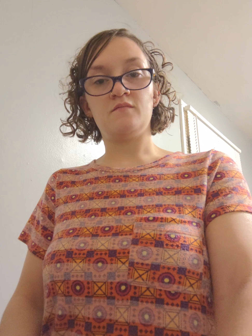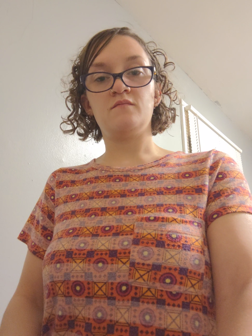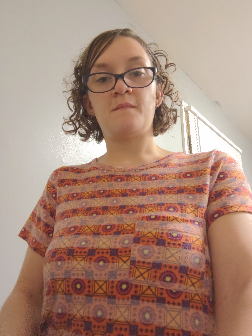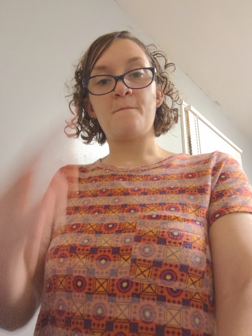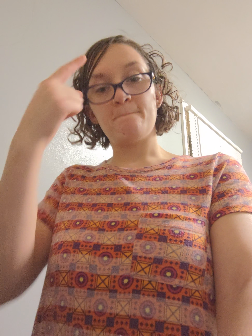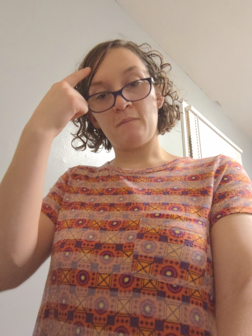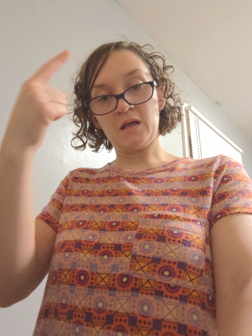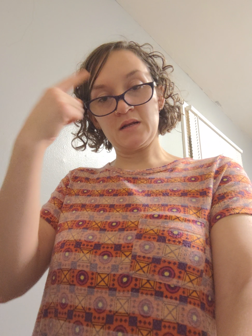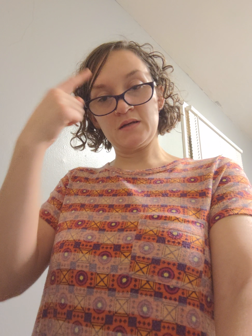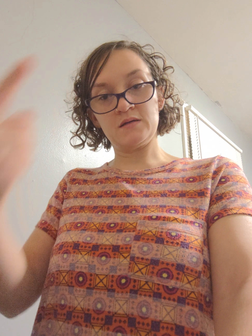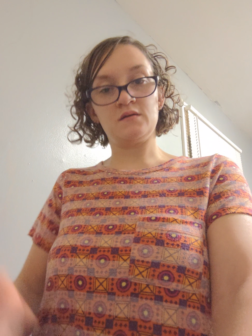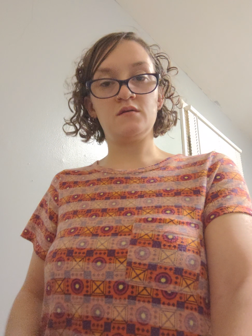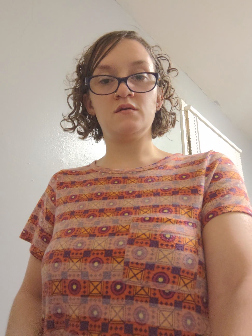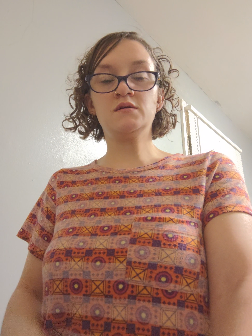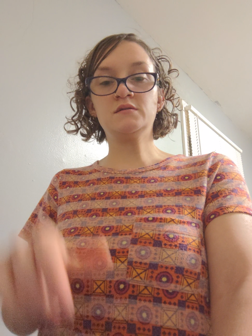penny